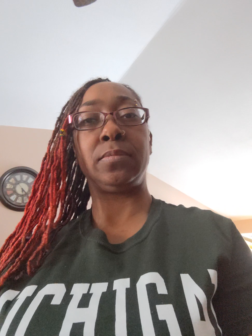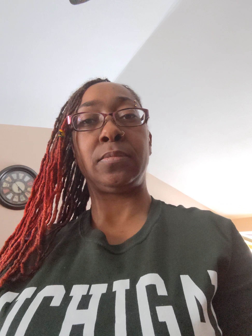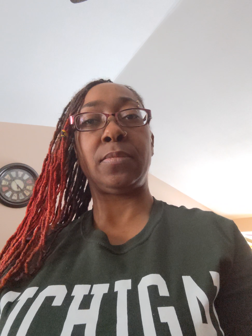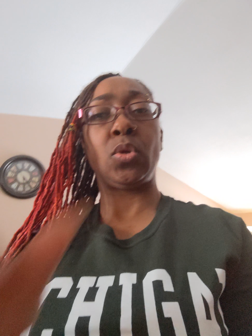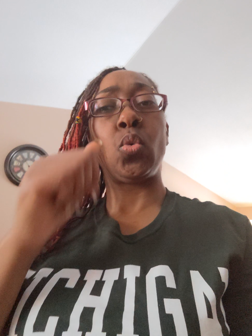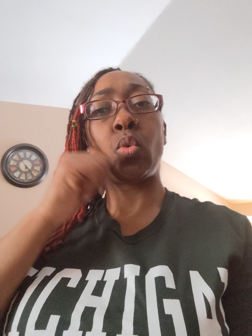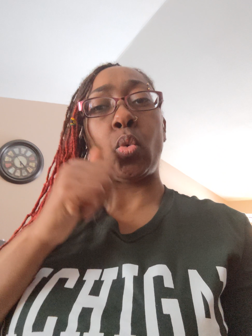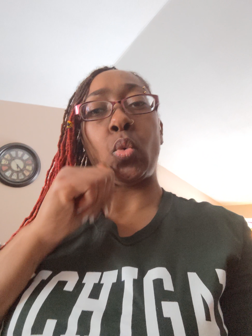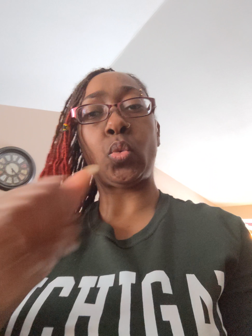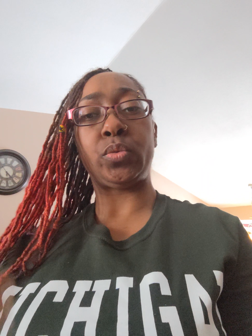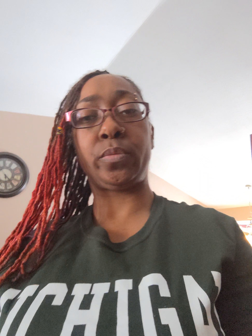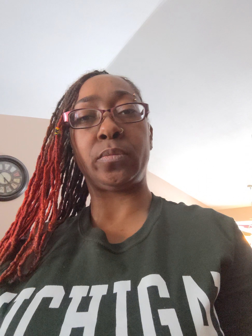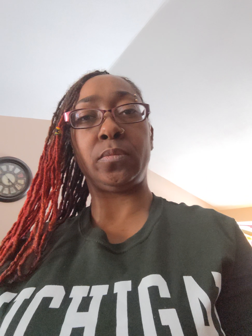girl